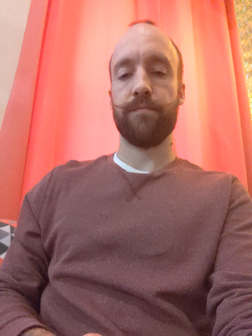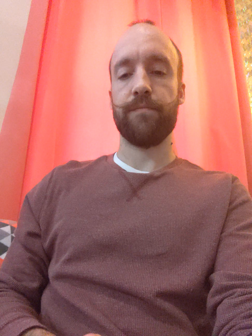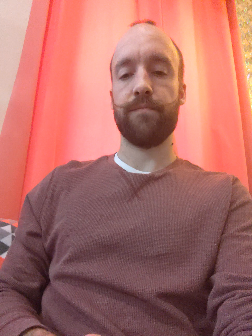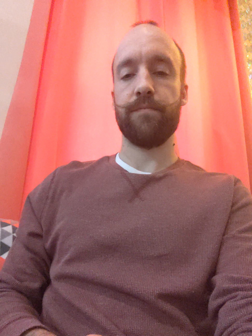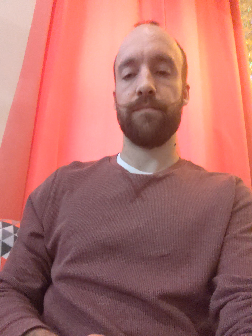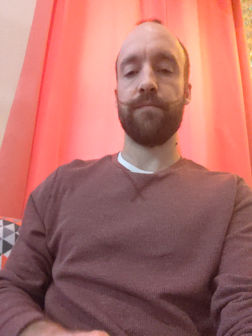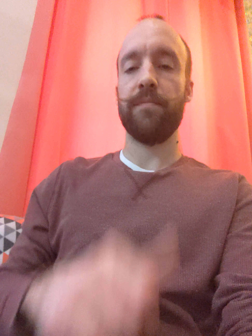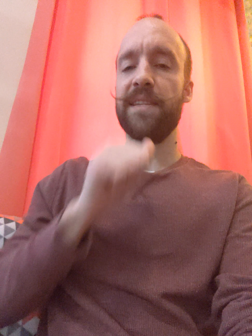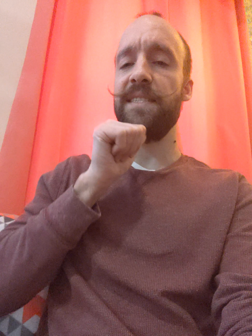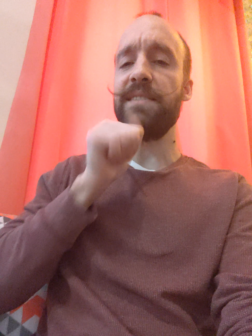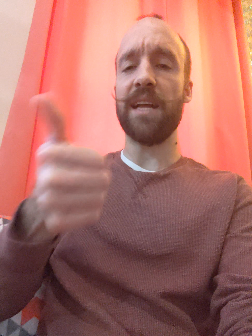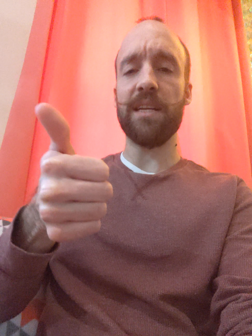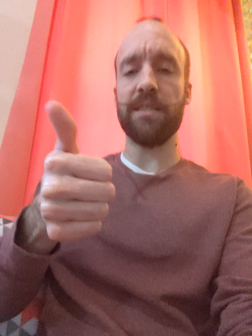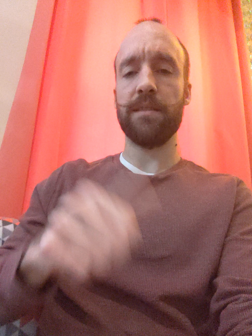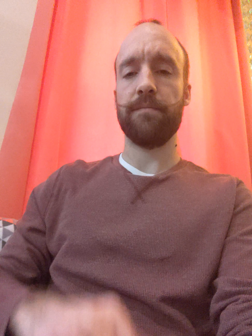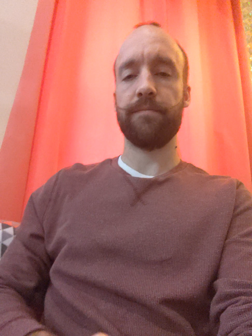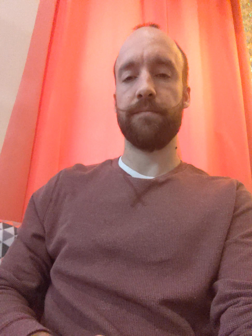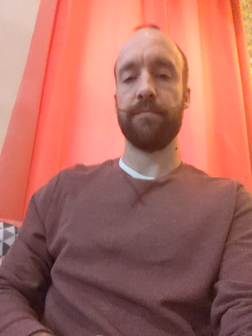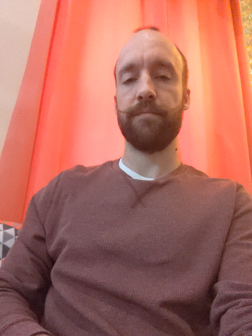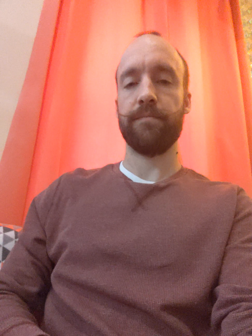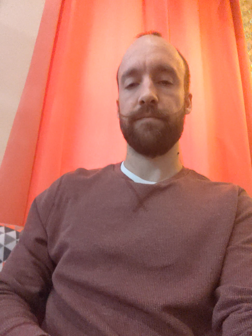not